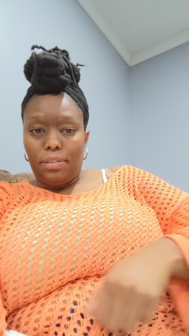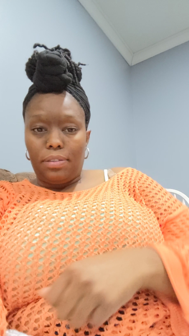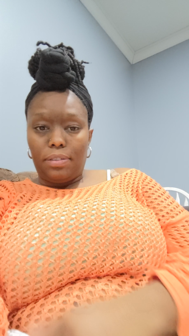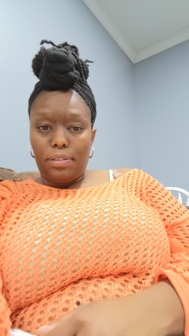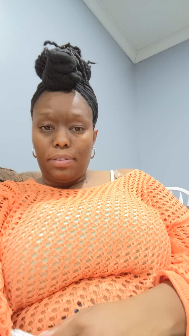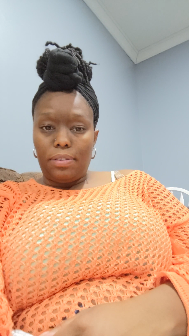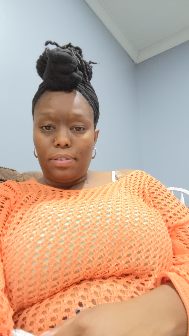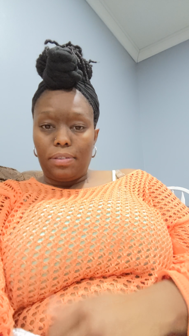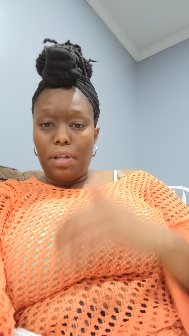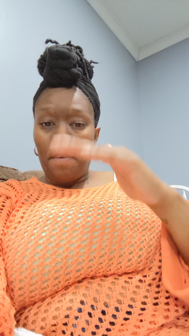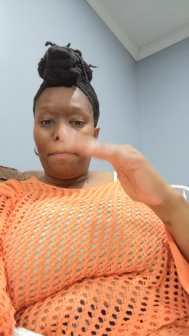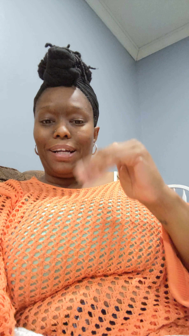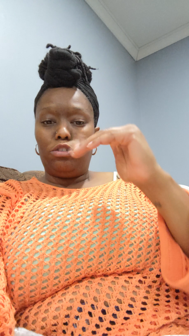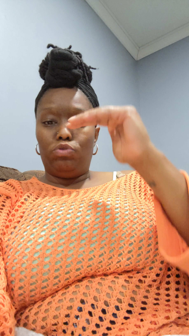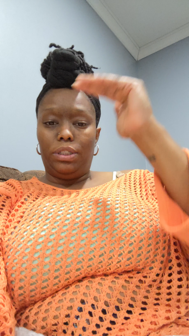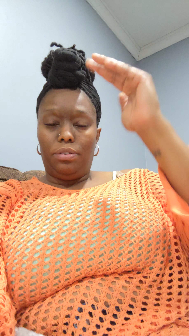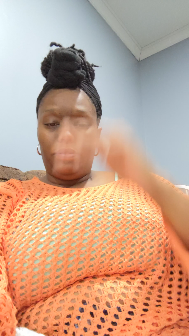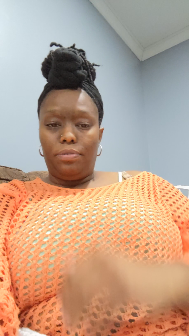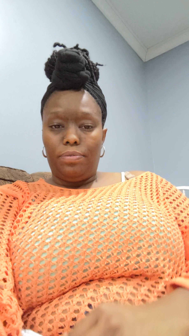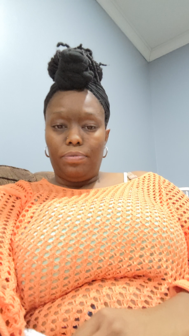build